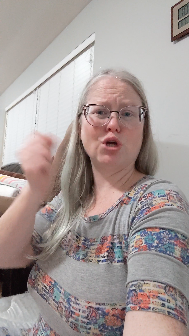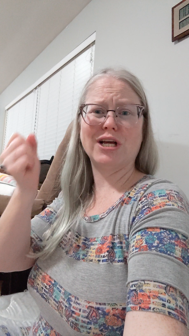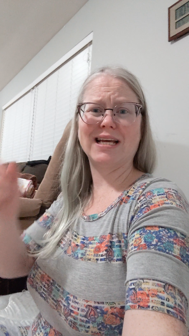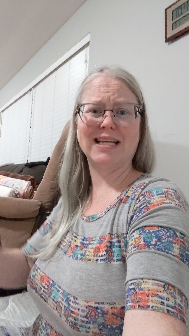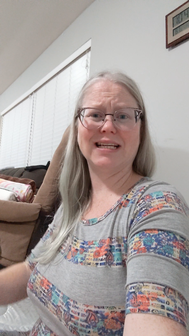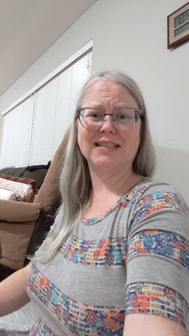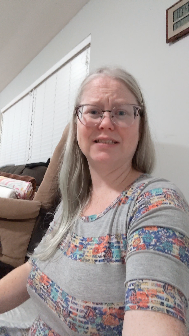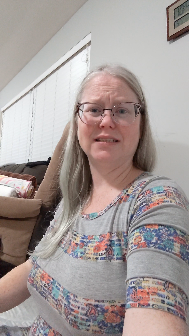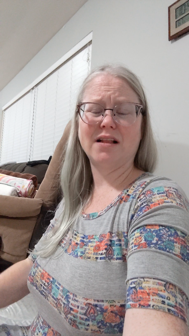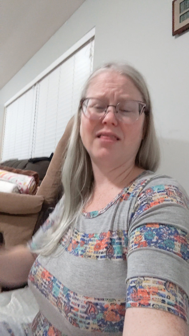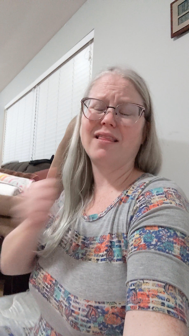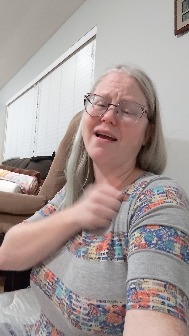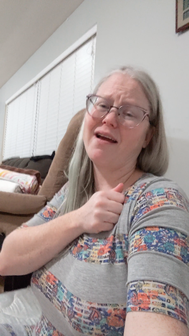love